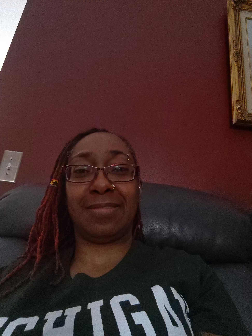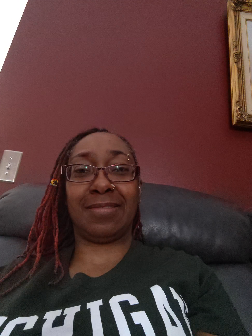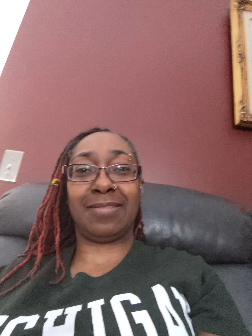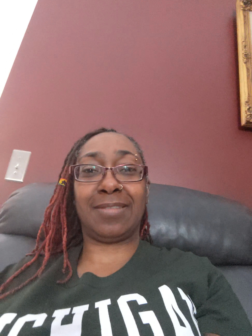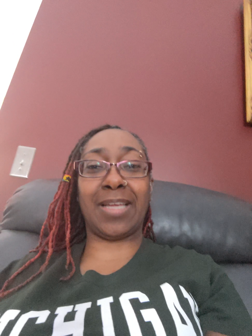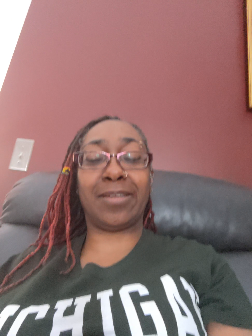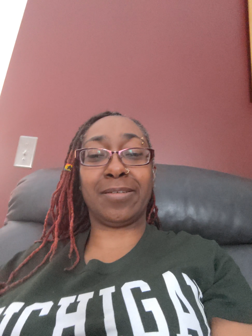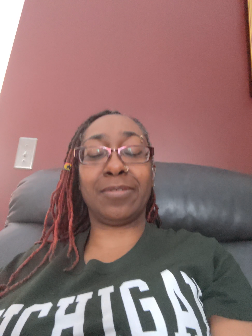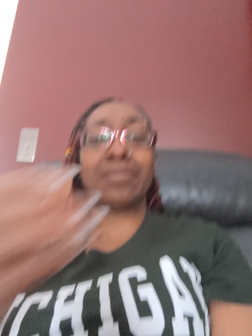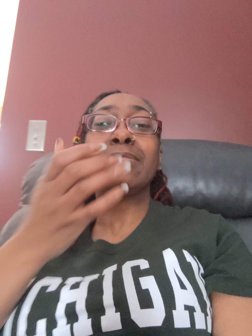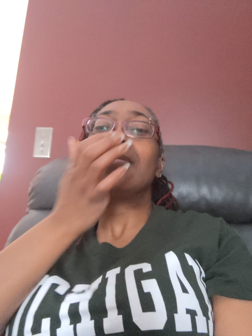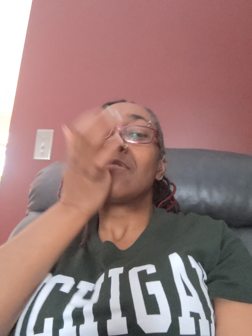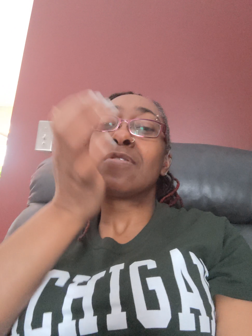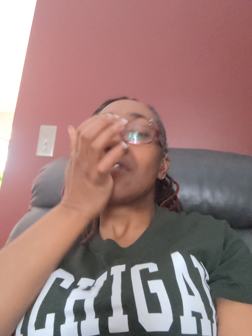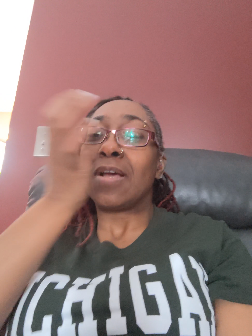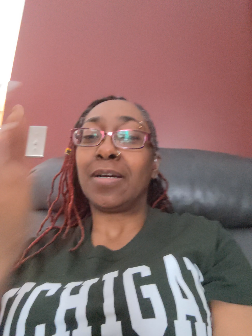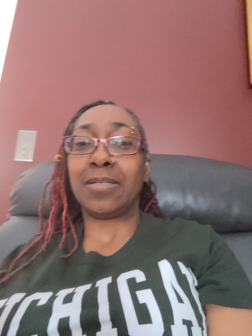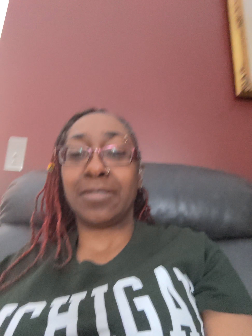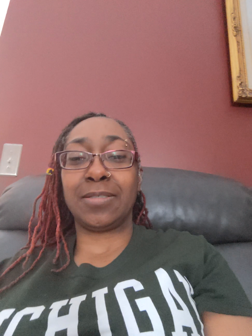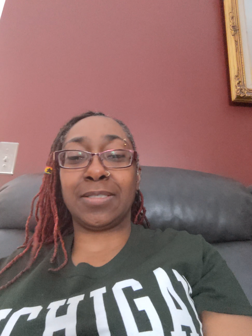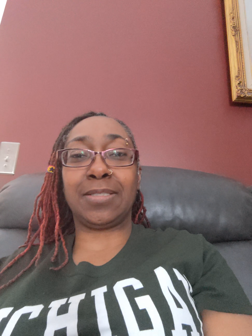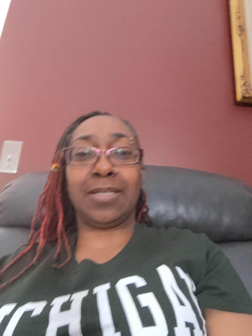grass